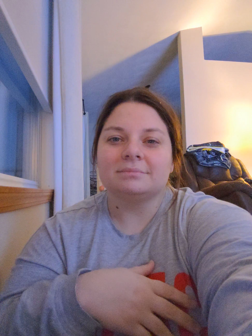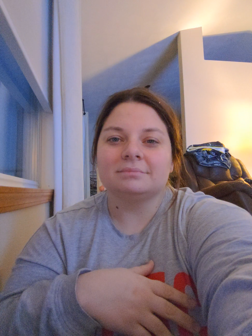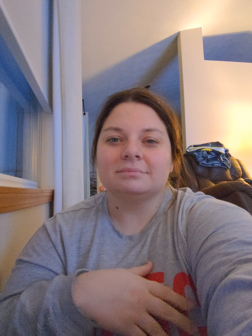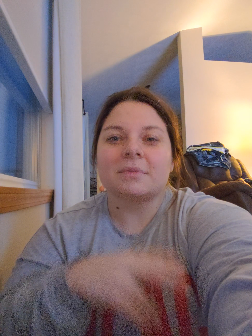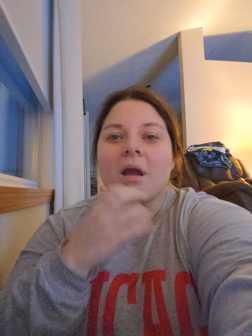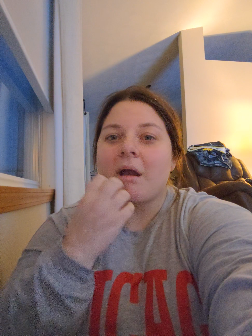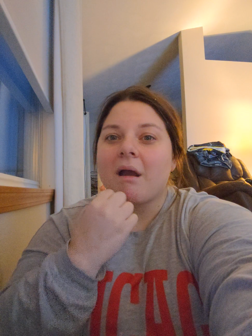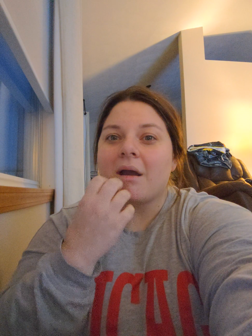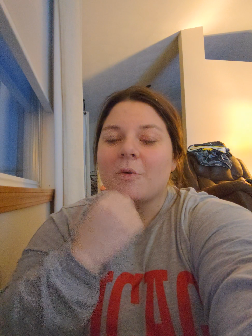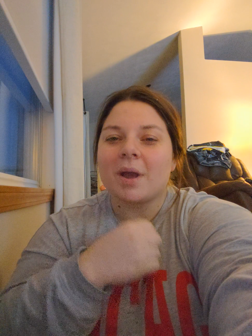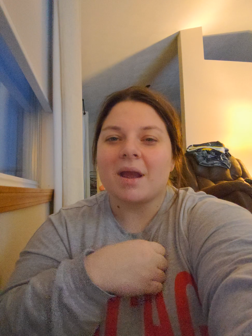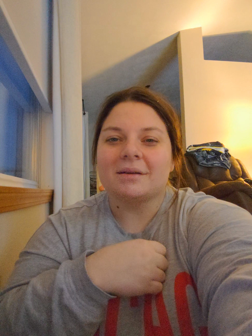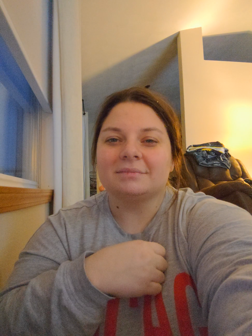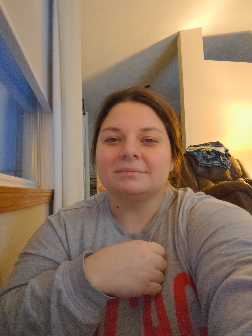underwear